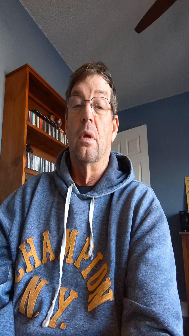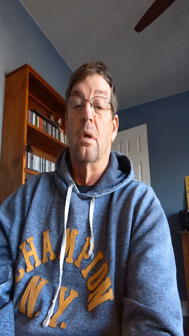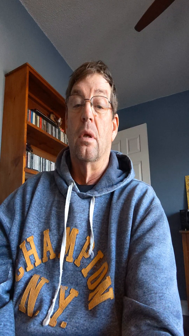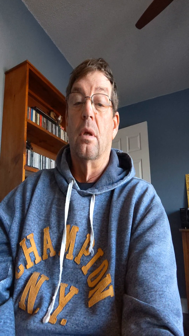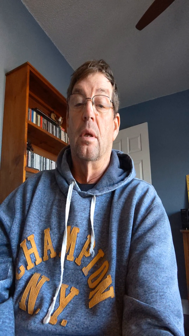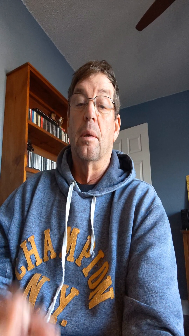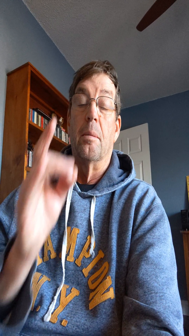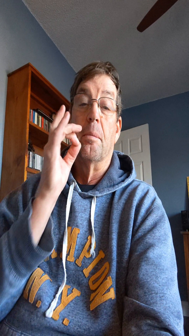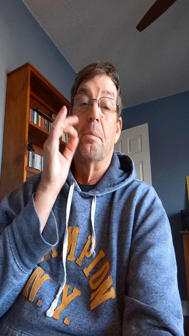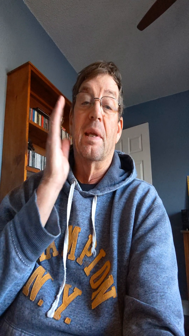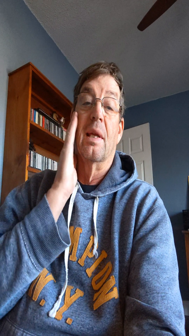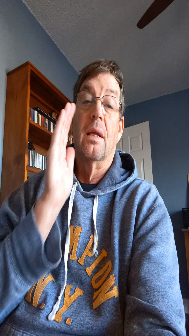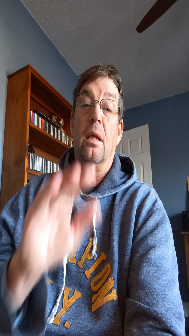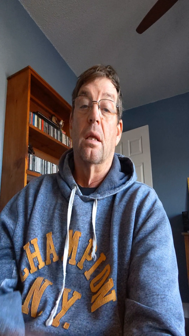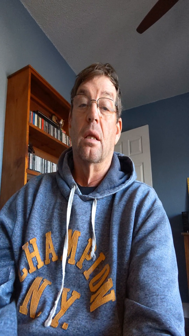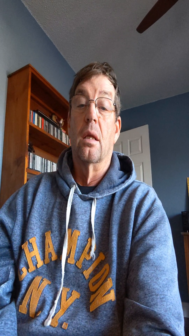bee